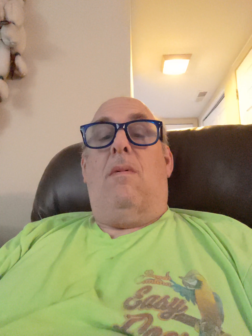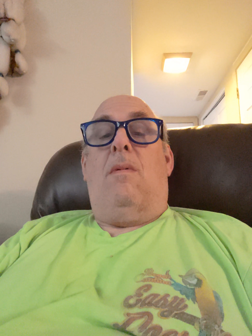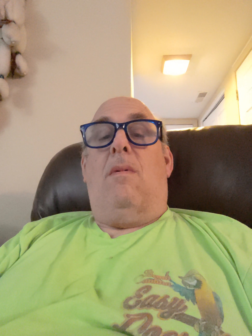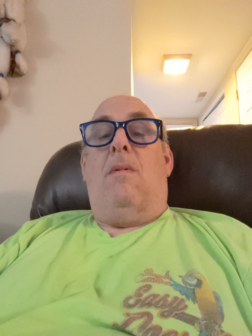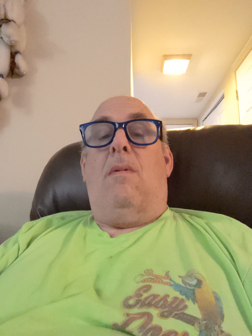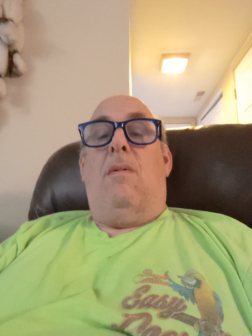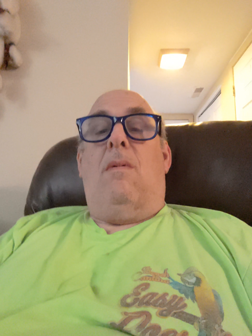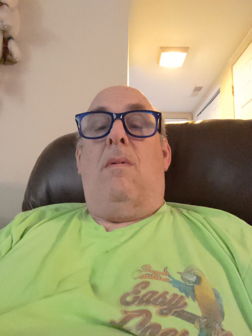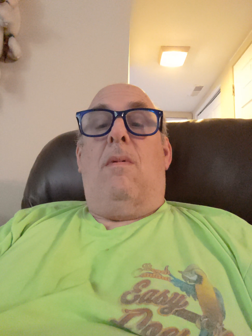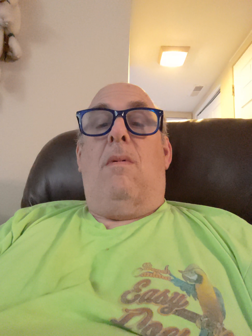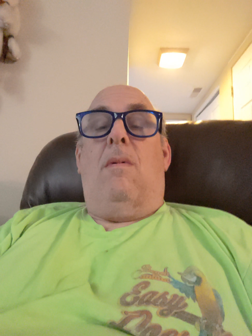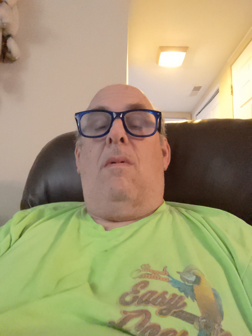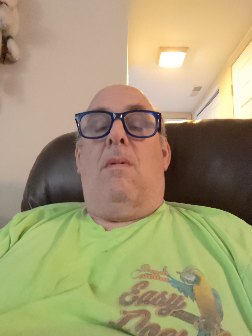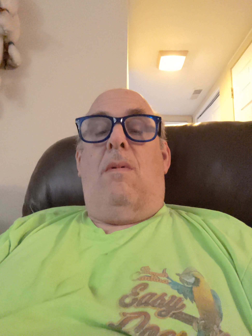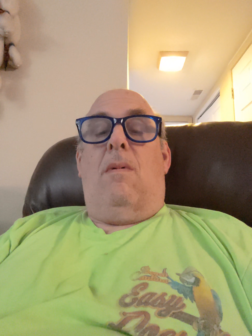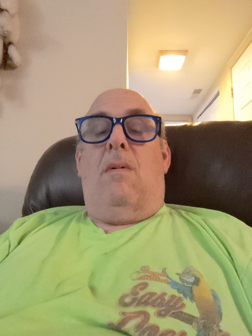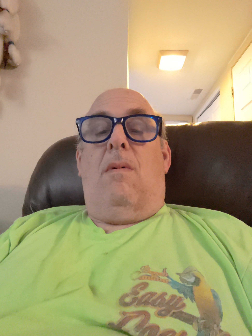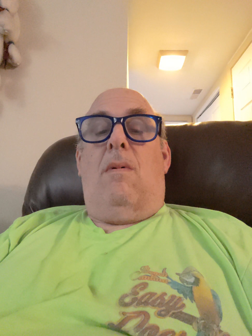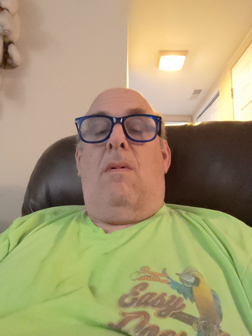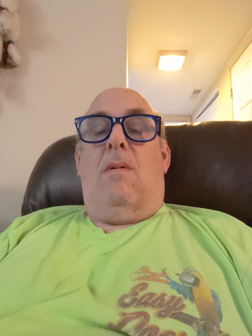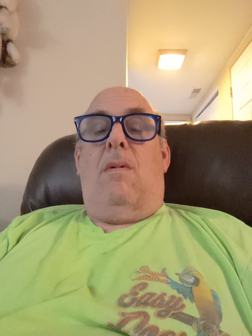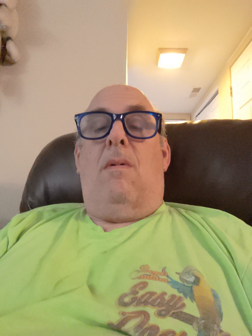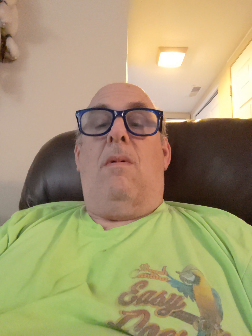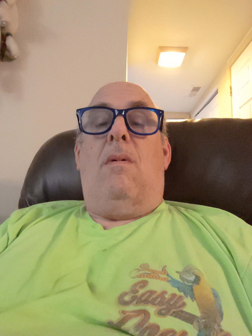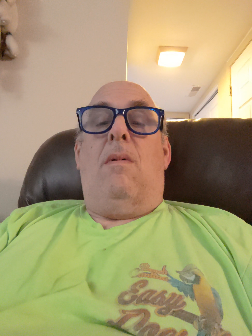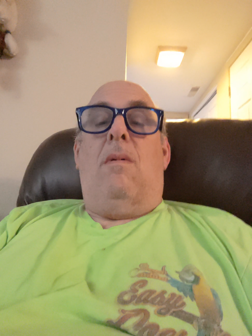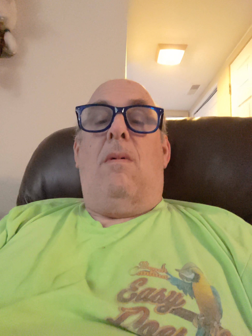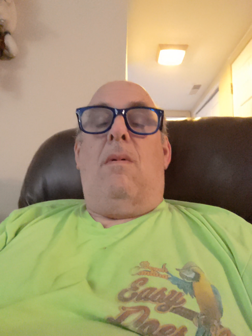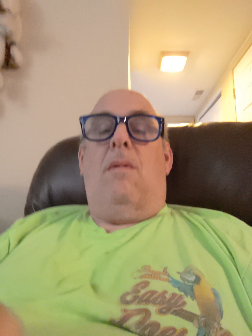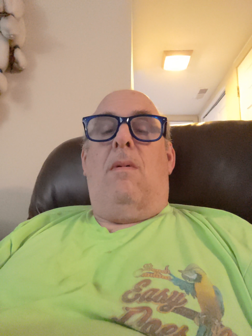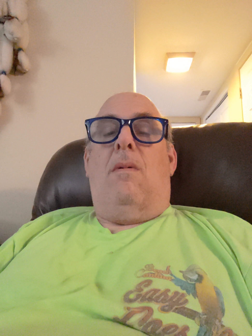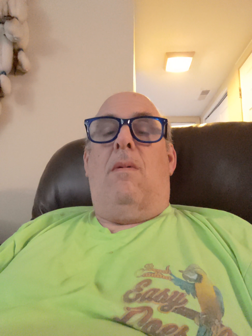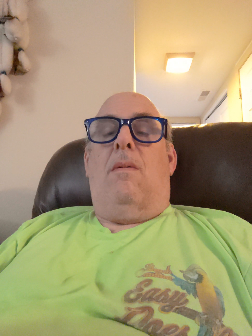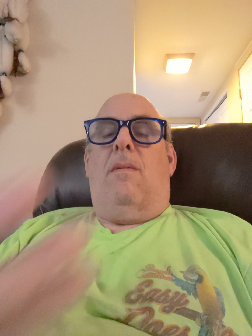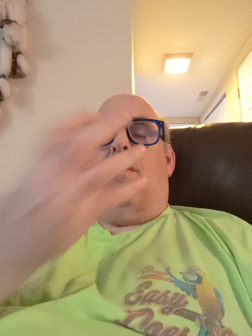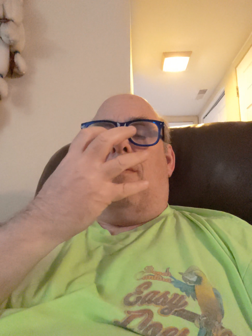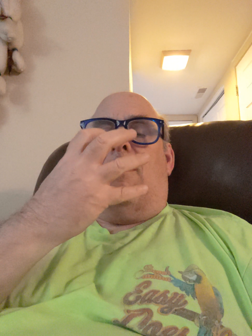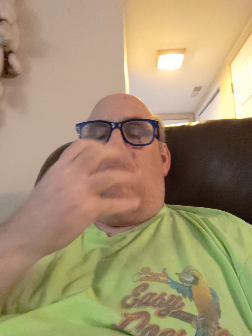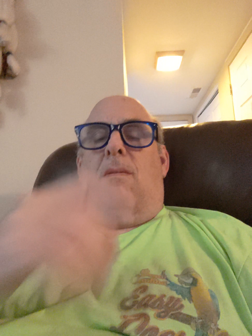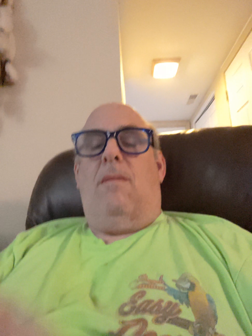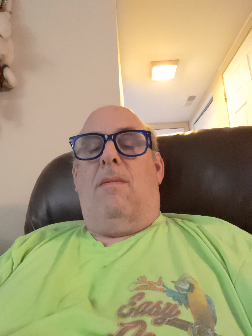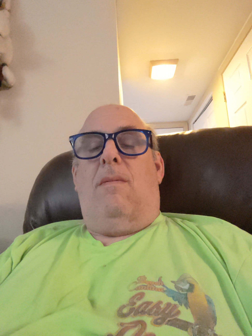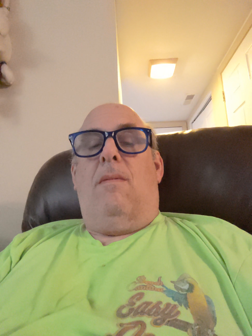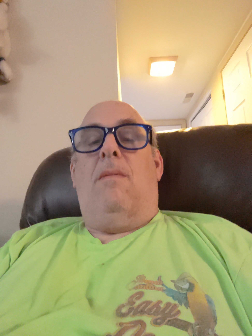mad